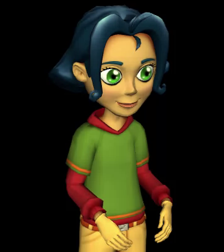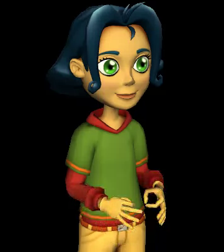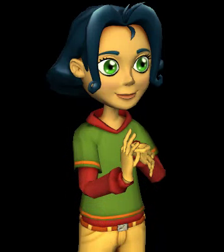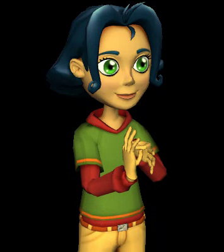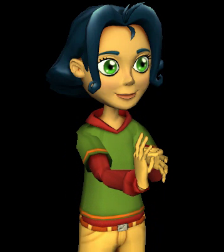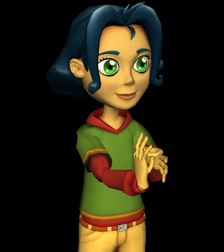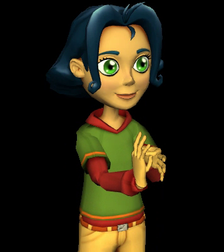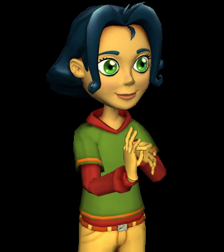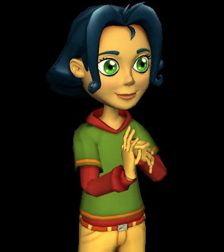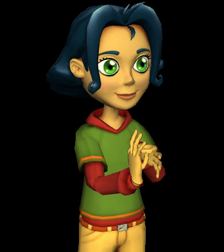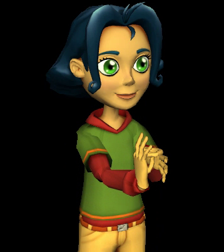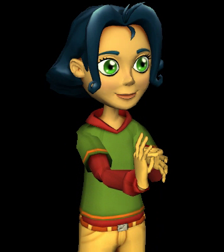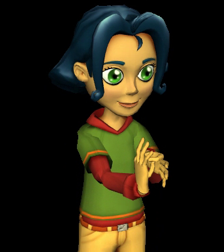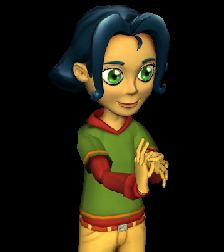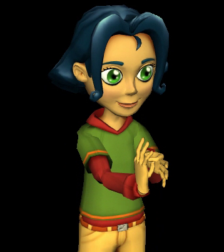علاقة